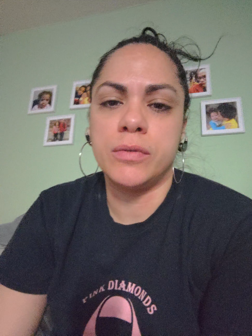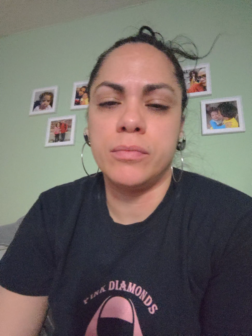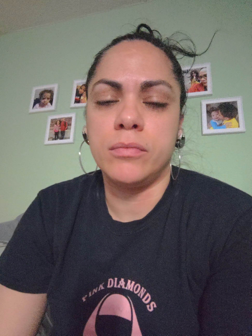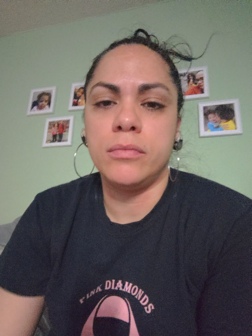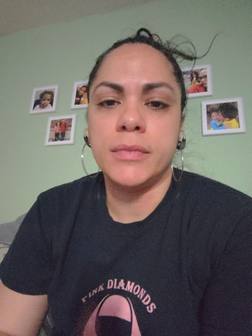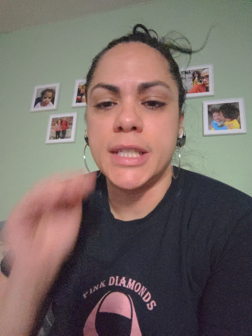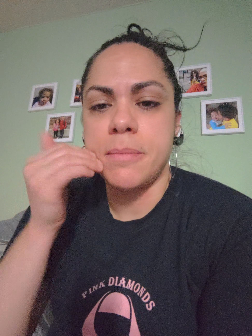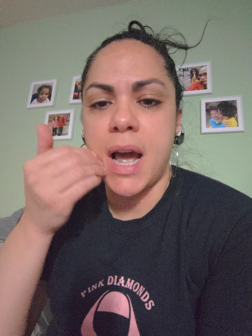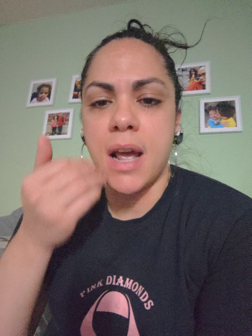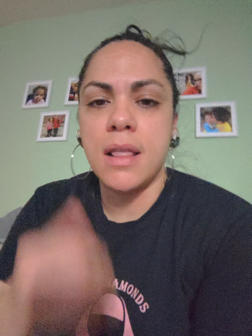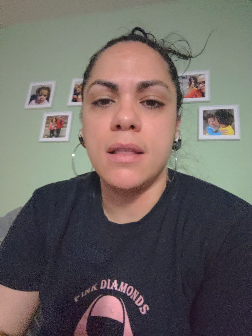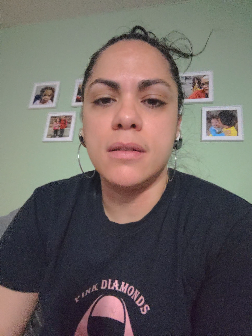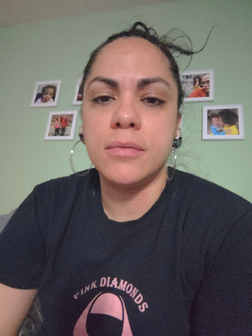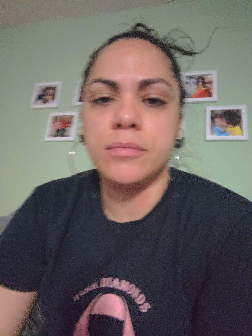smile